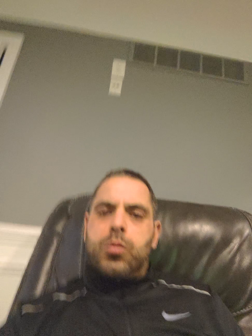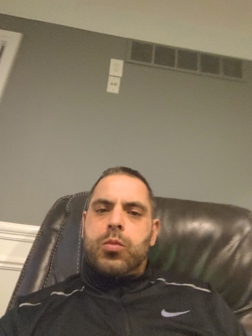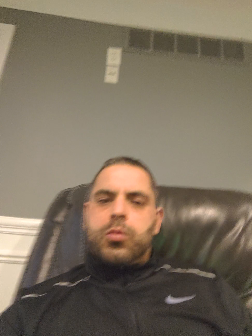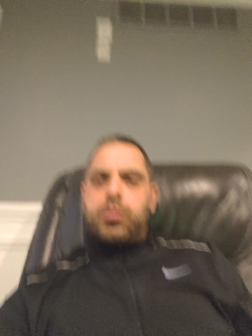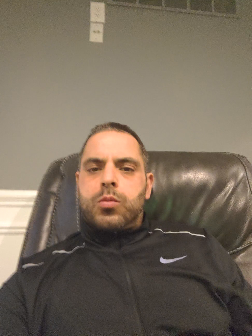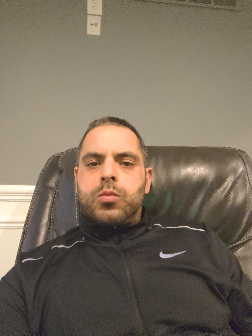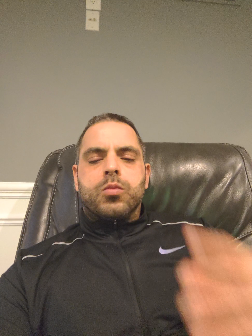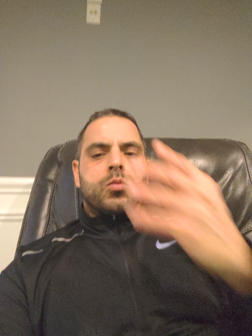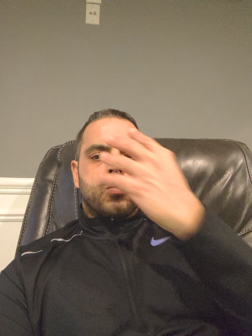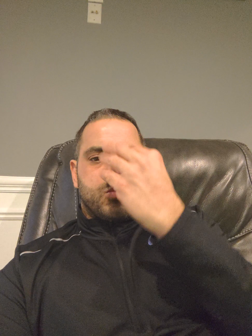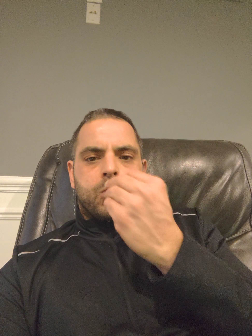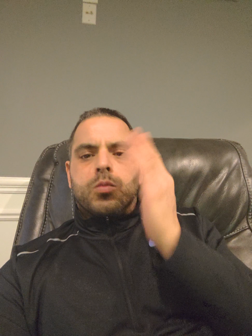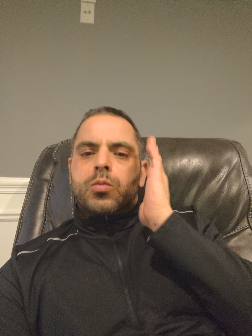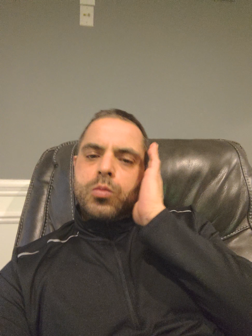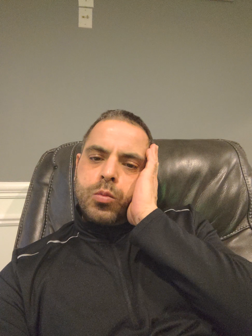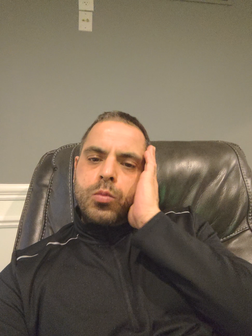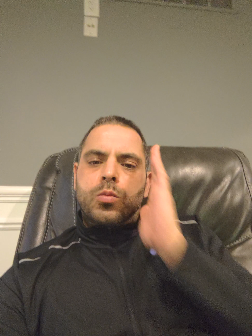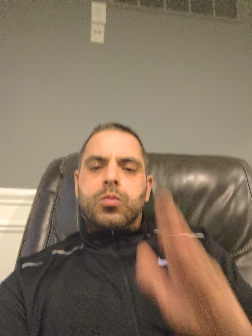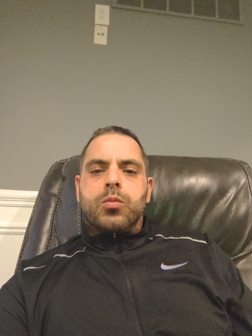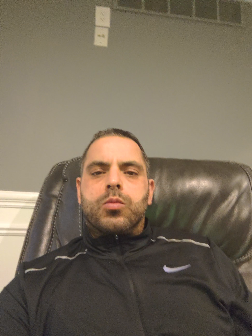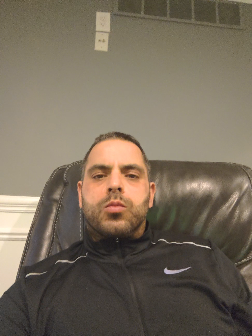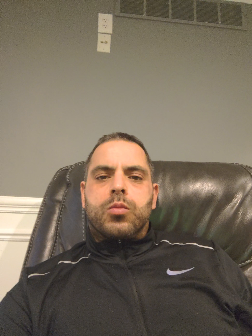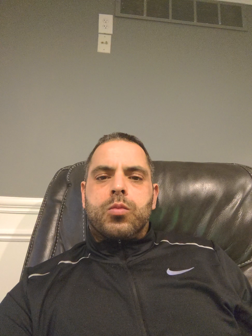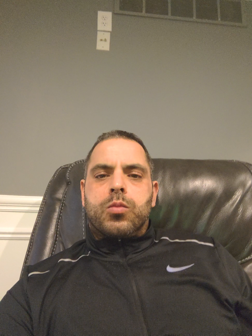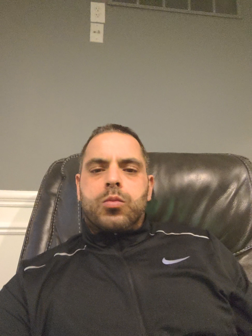nap